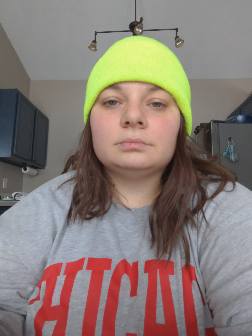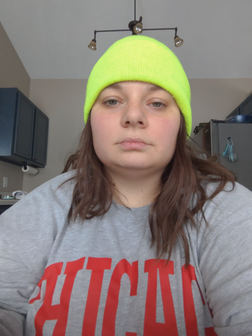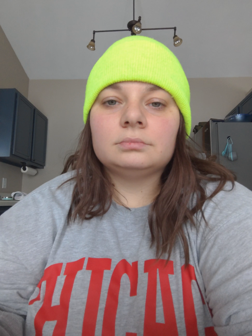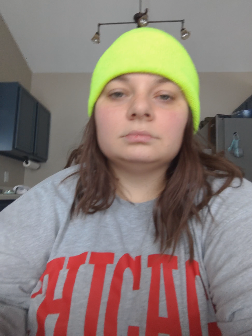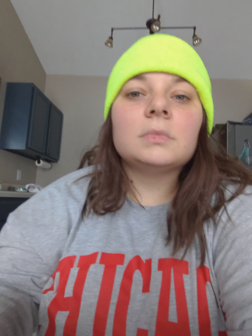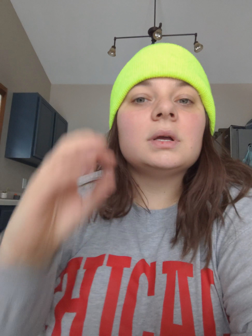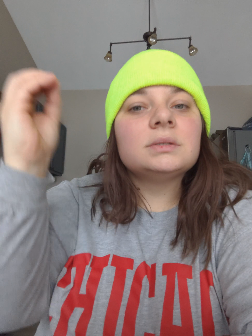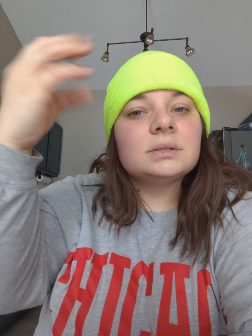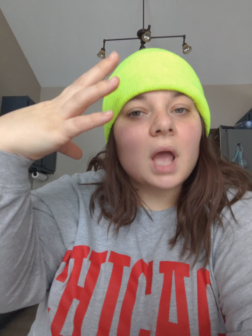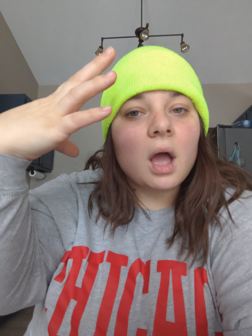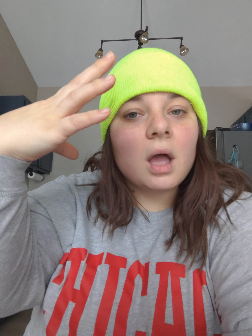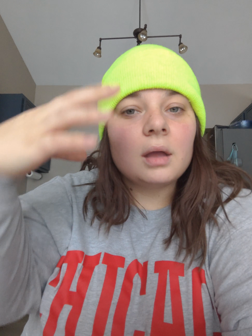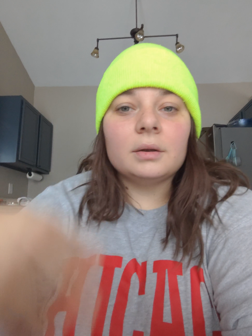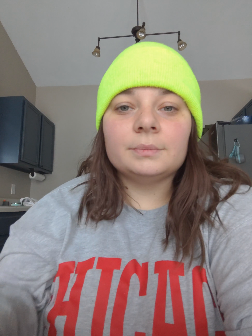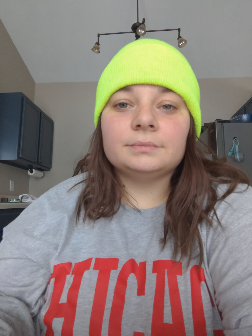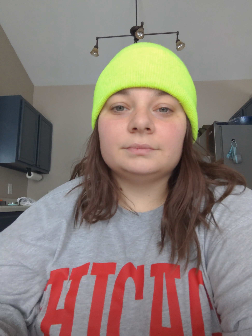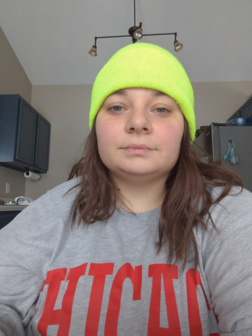sun